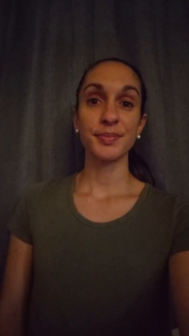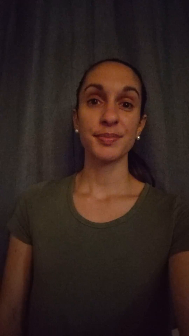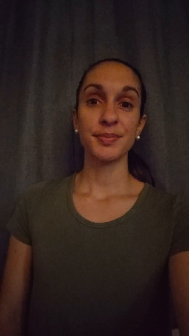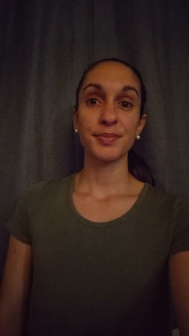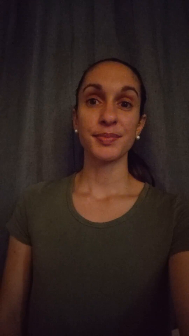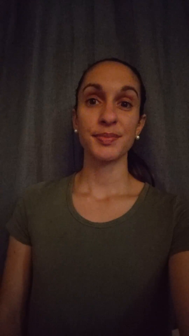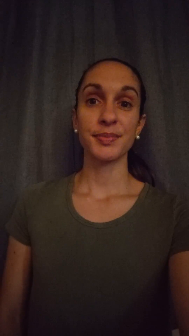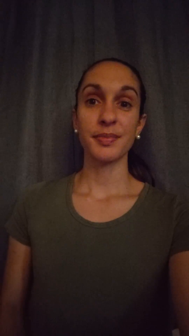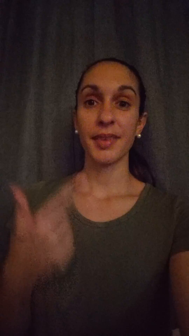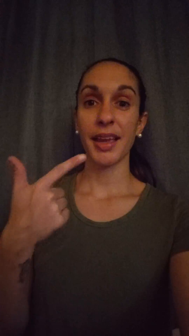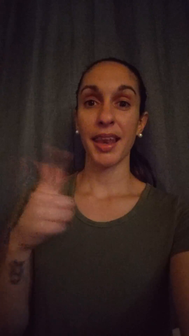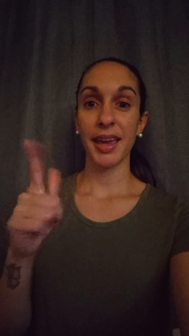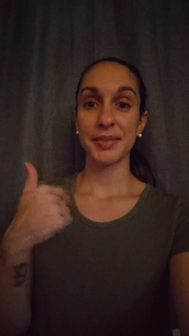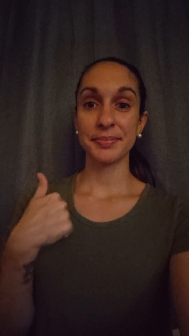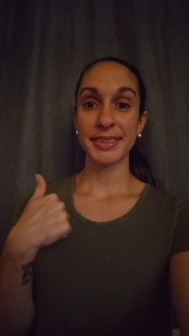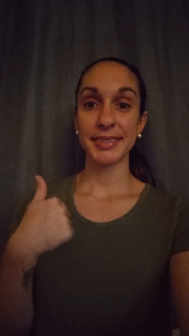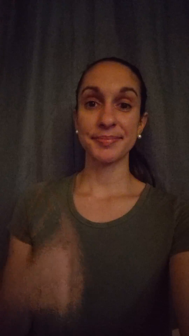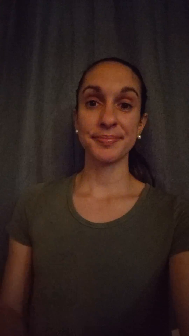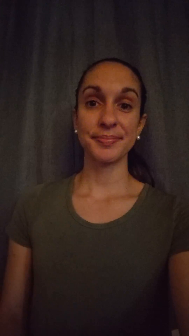let me